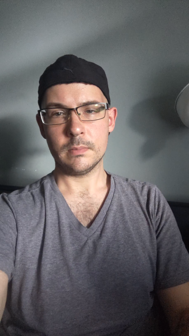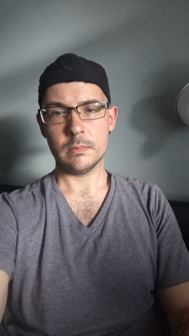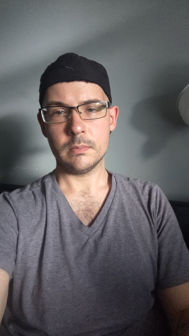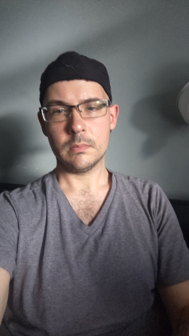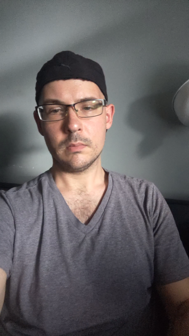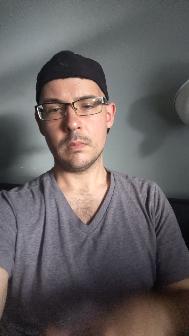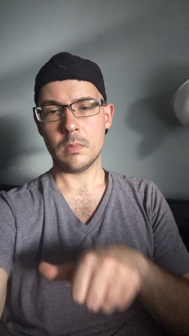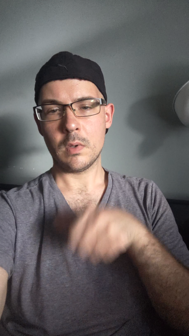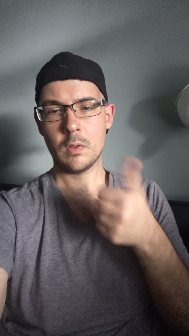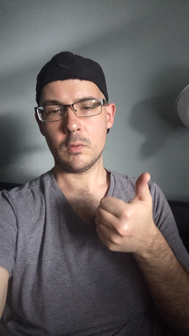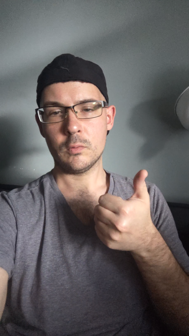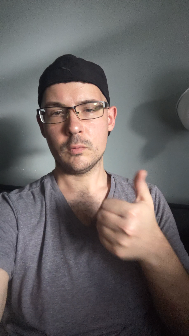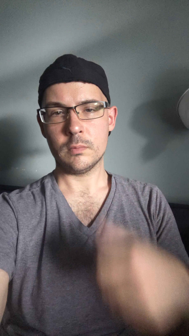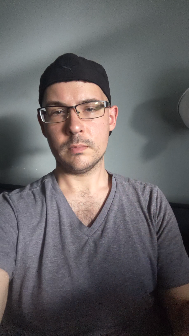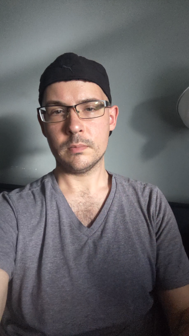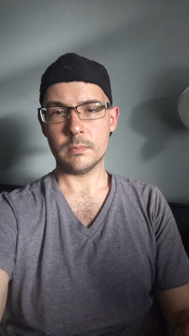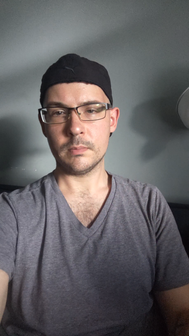other